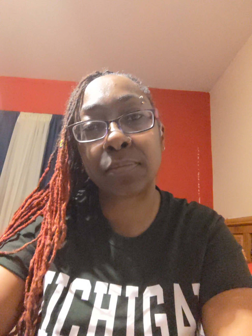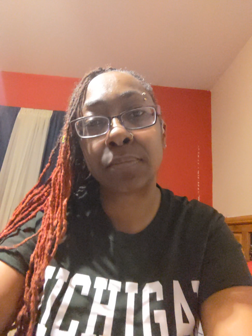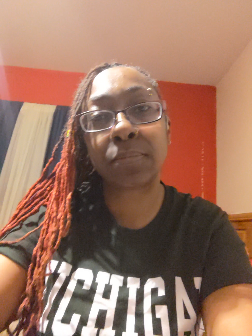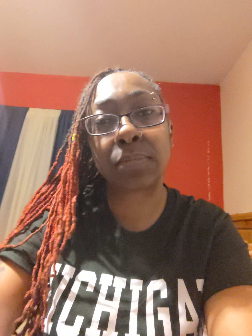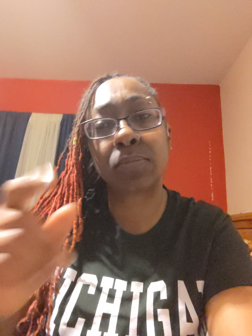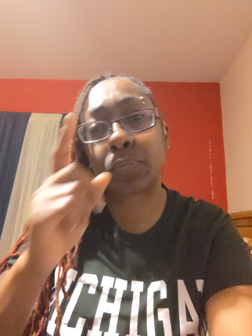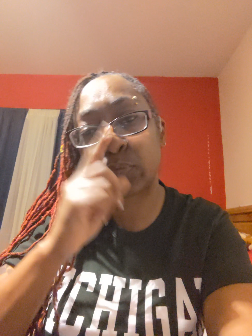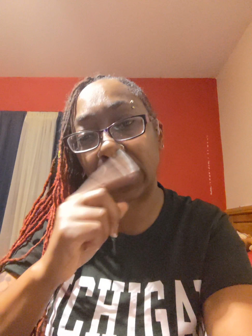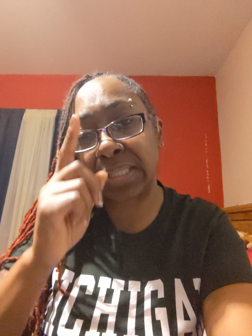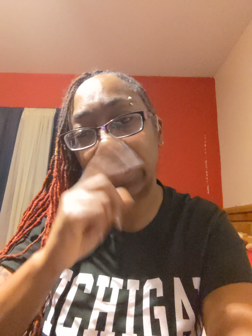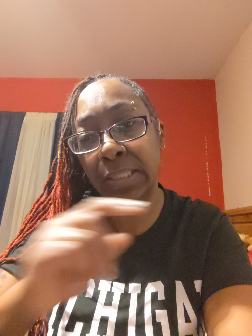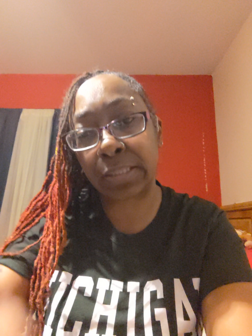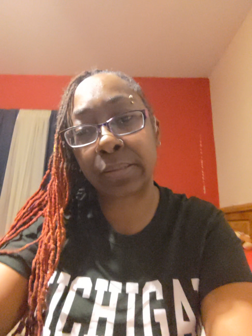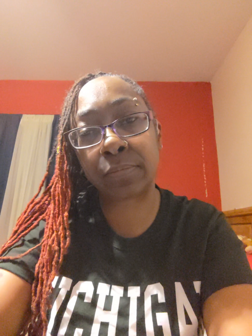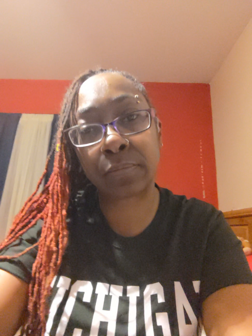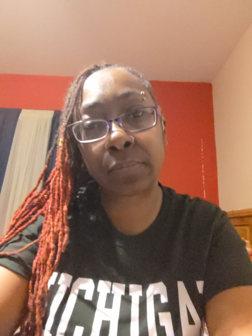pretend